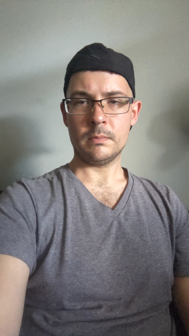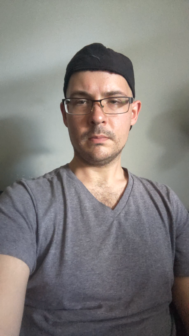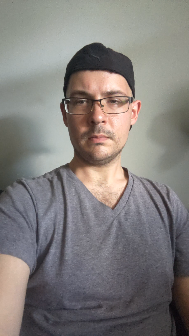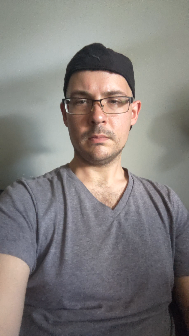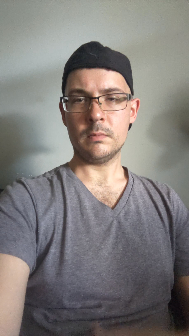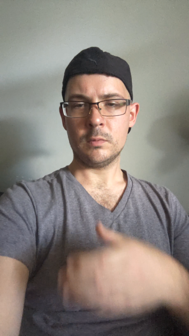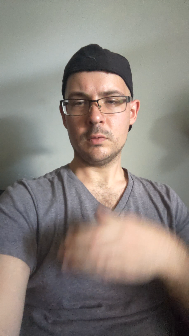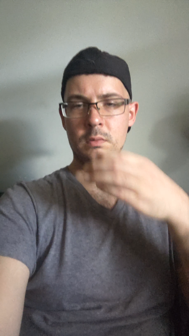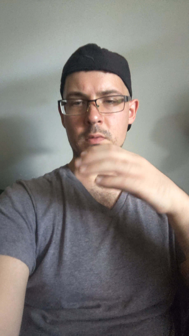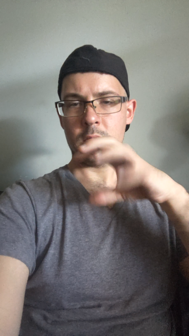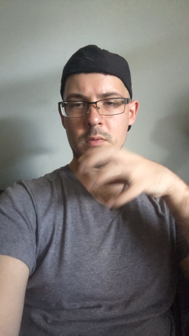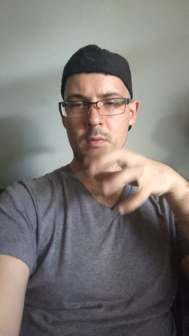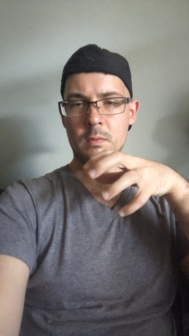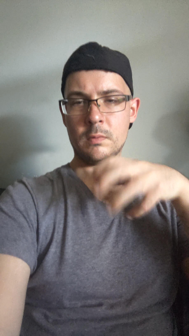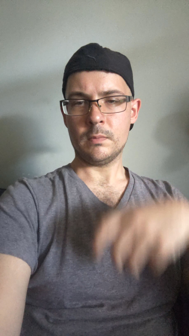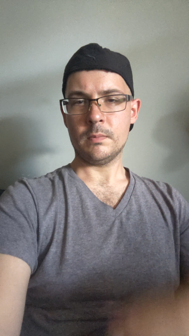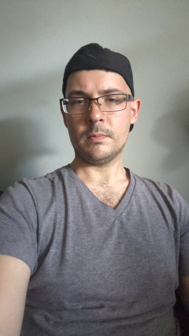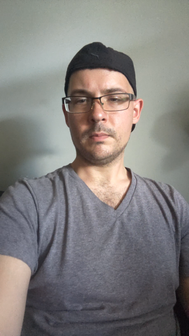jar